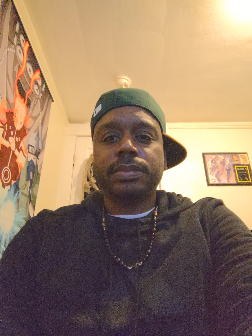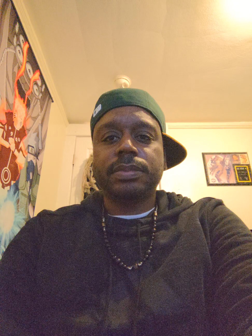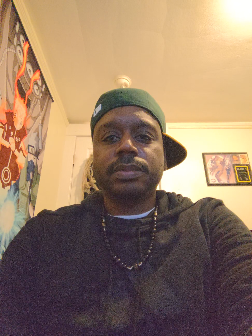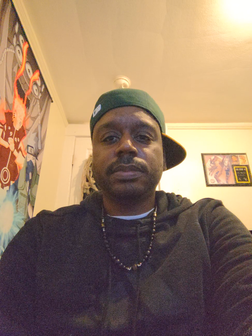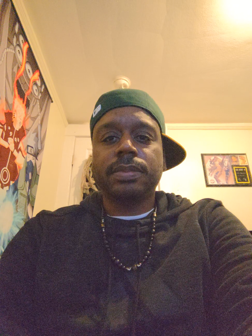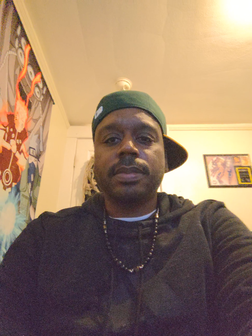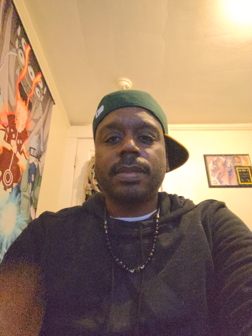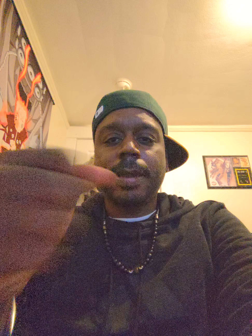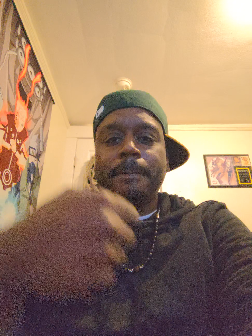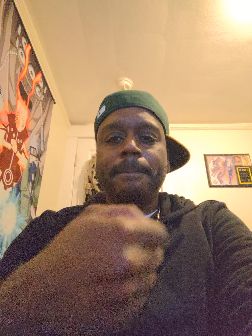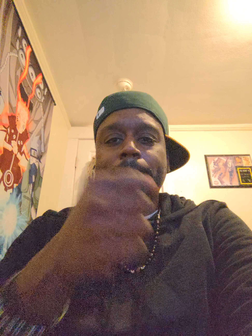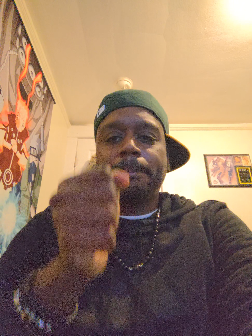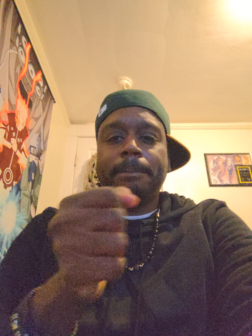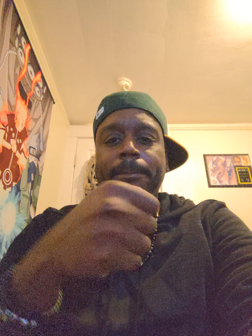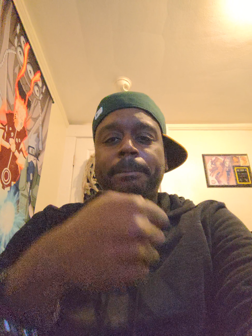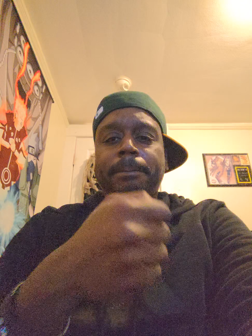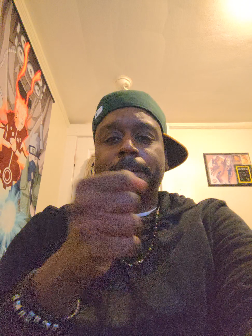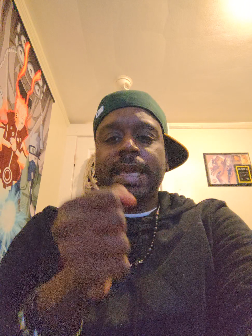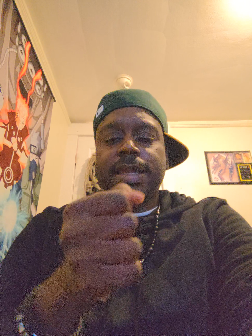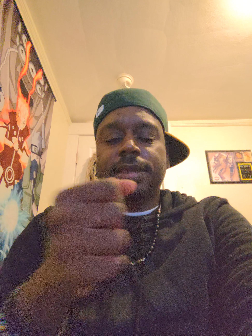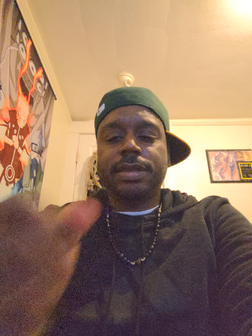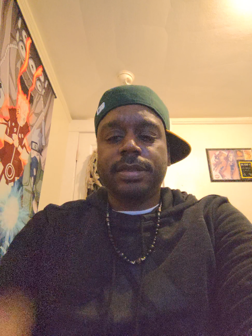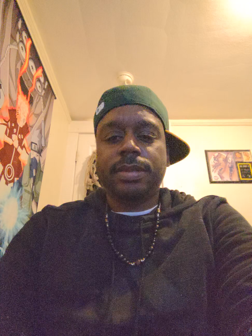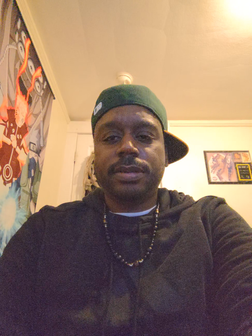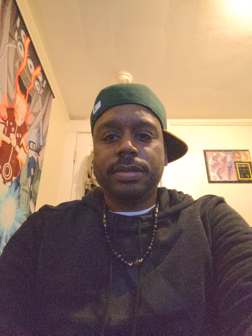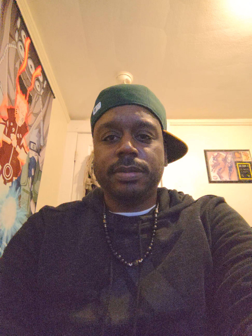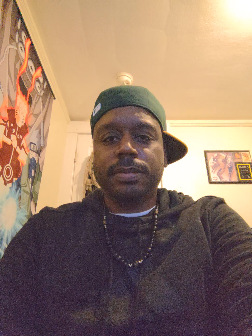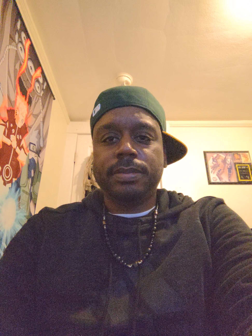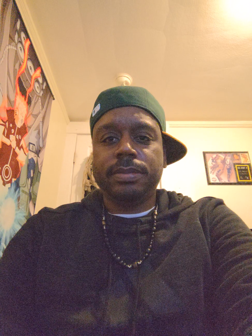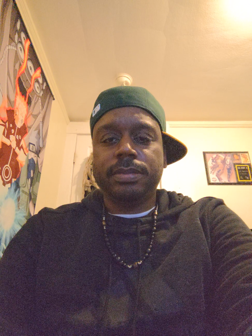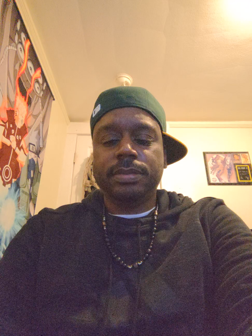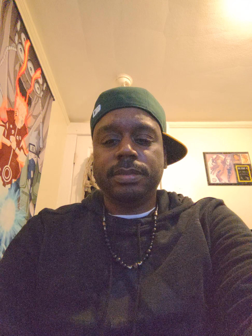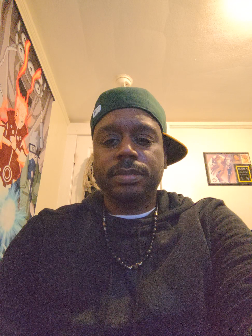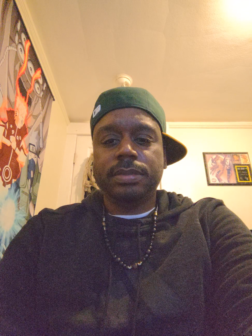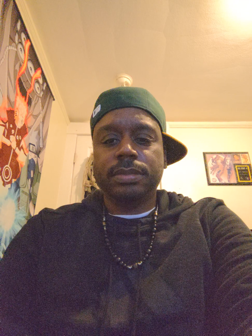make